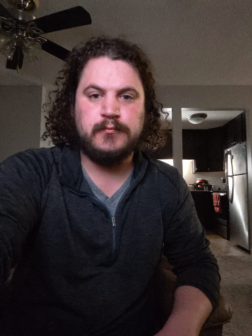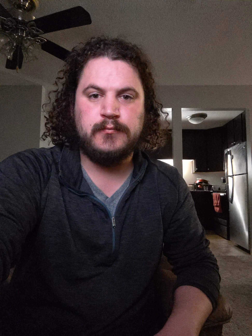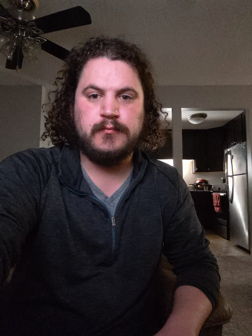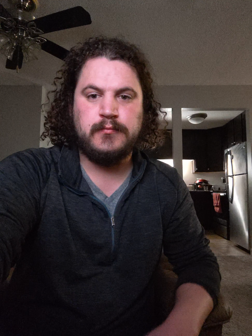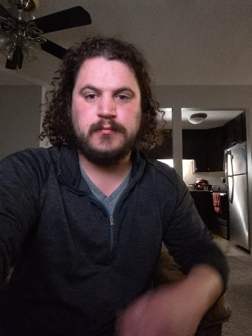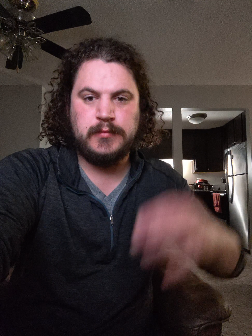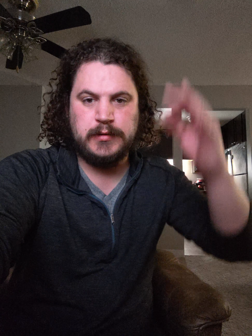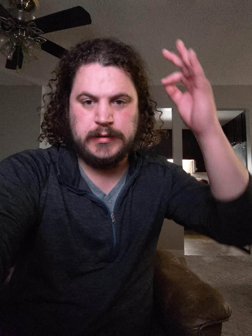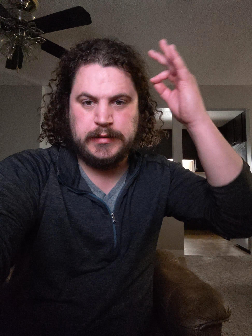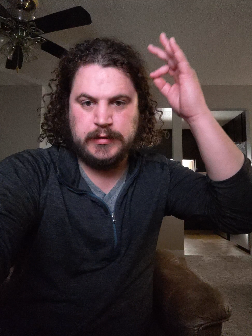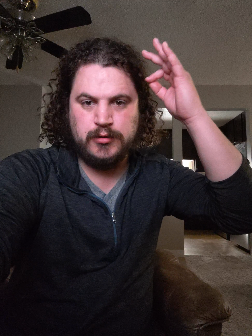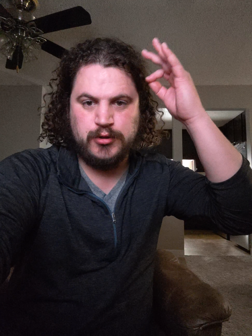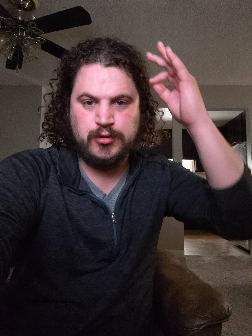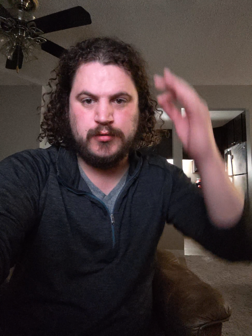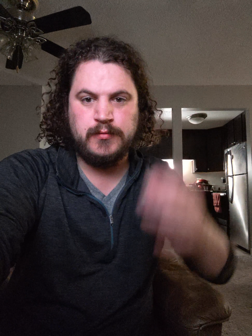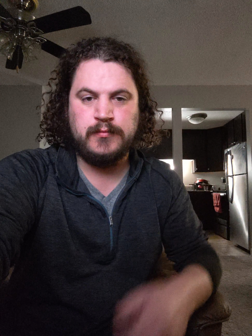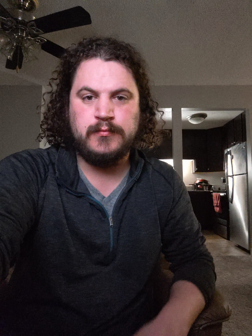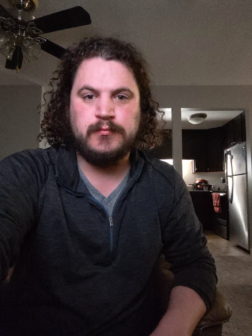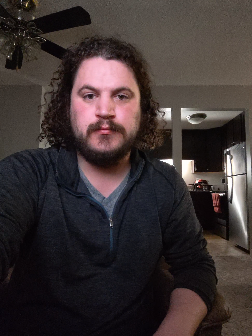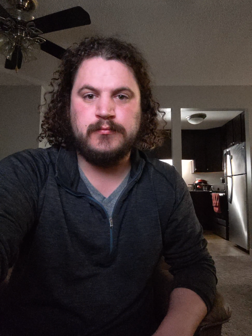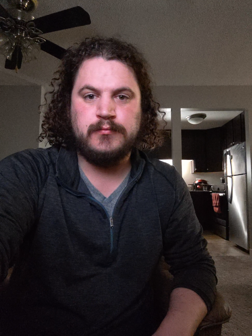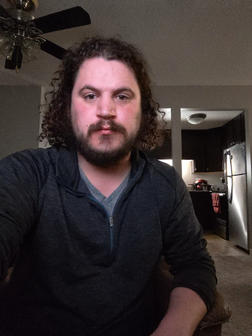hair